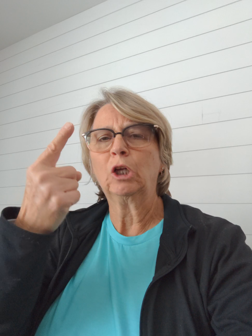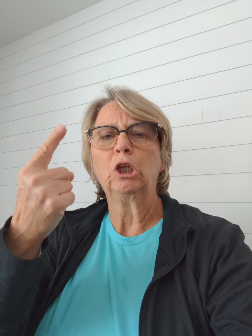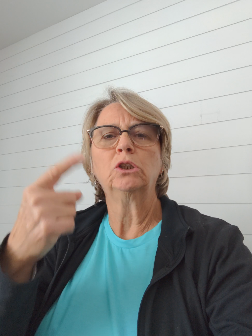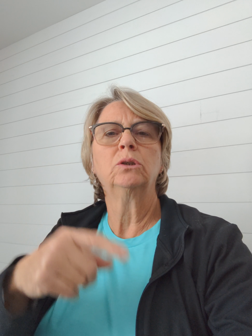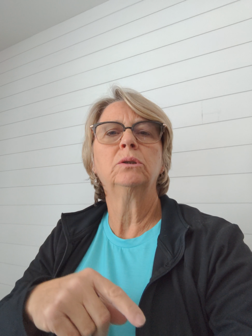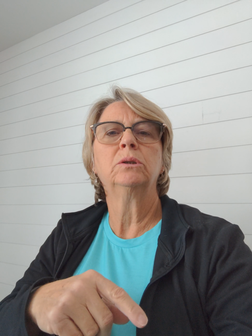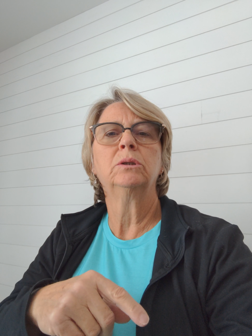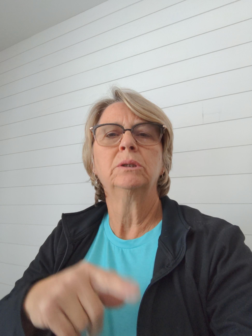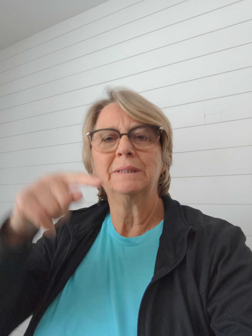first